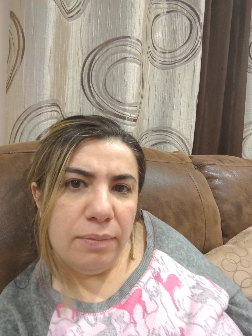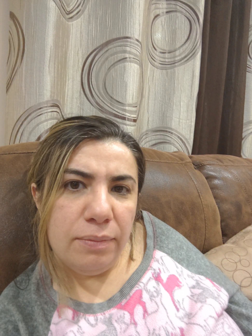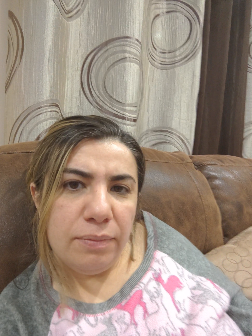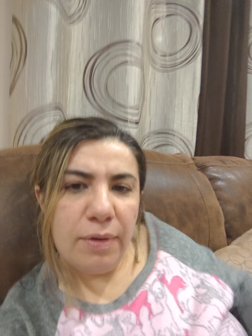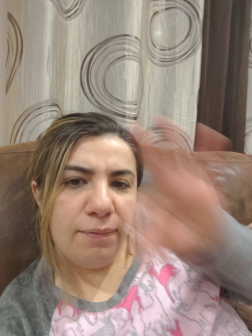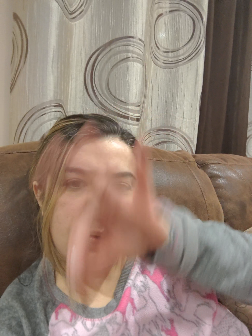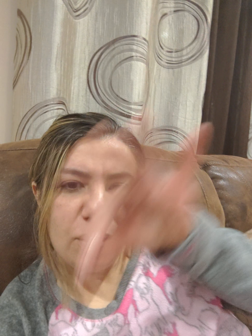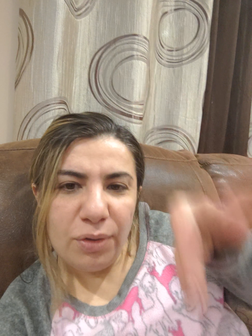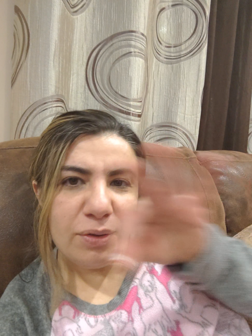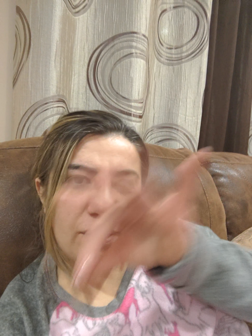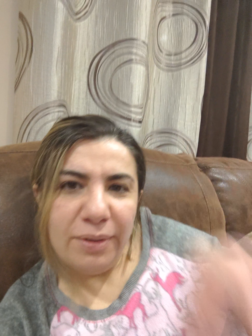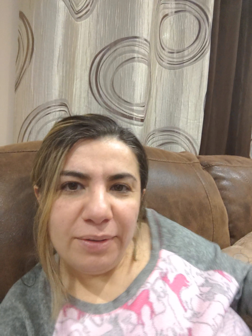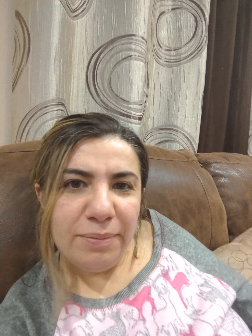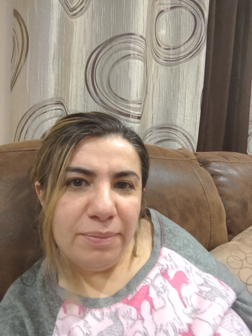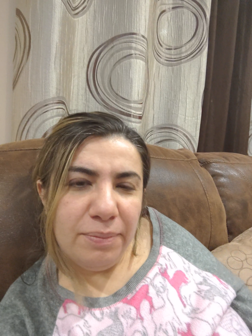french fries